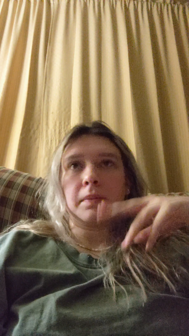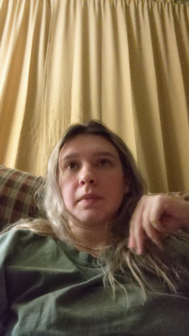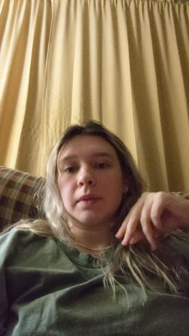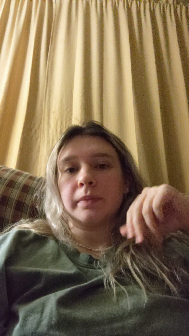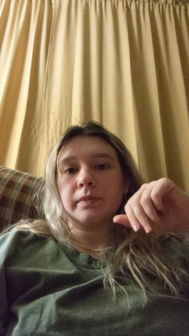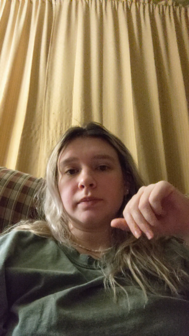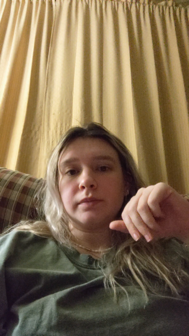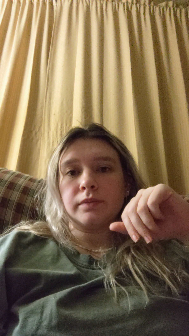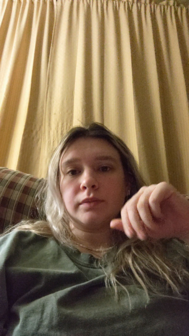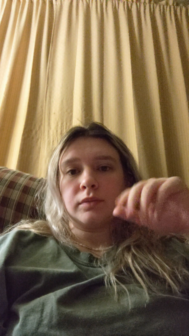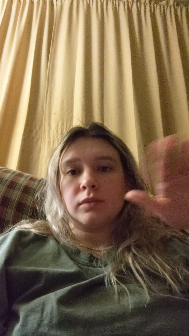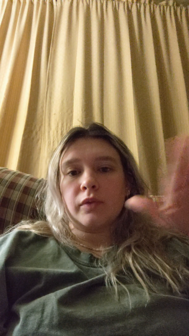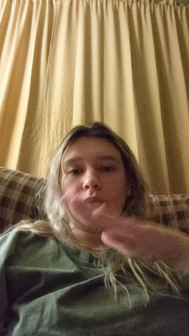full